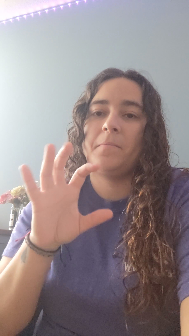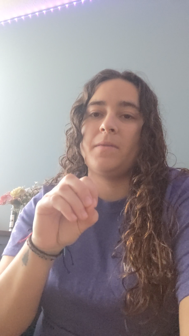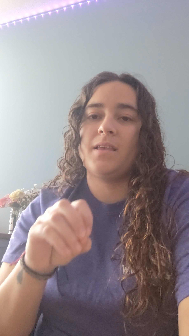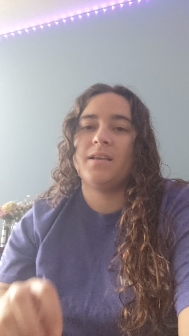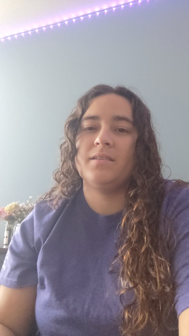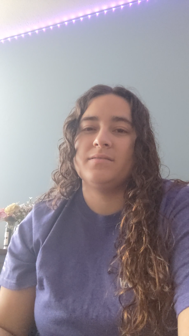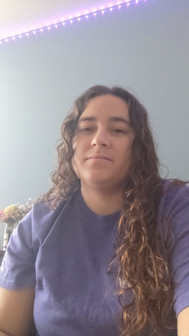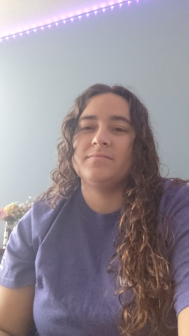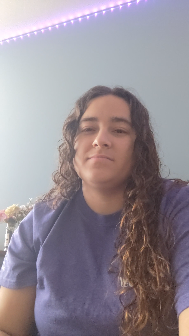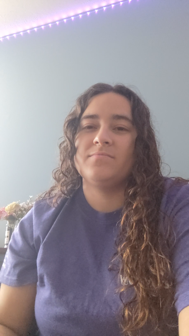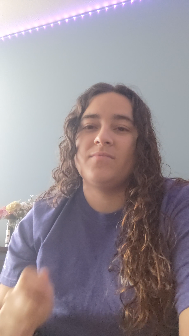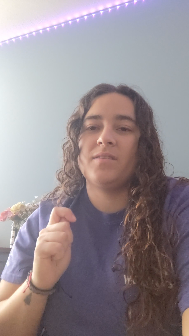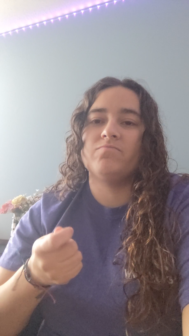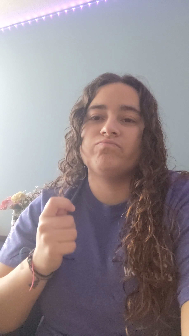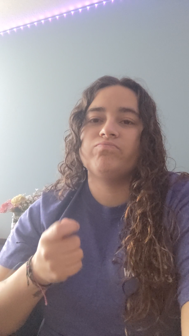cart